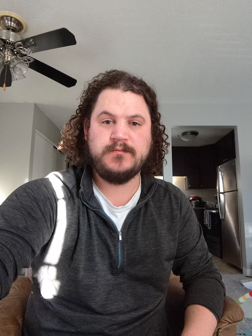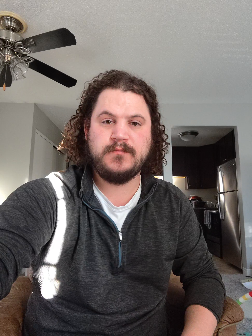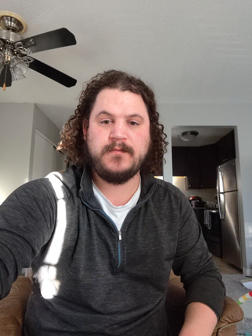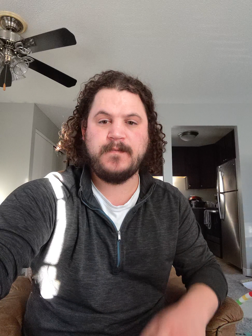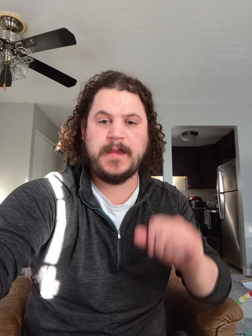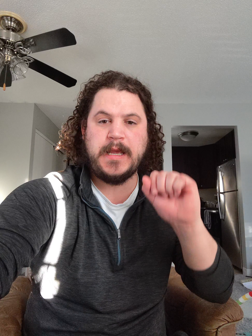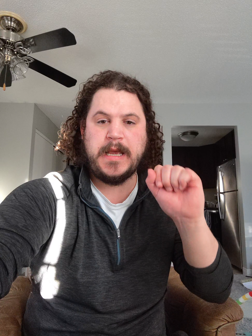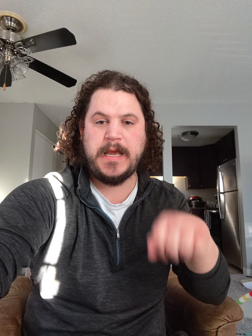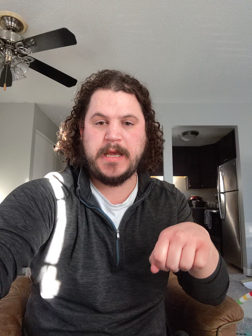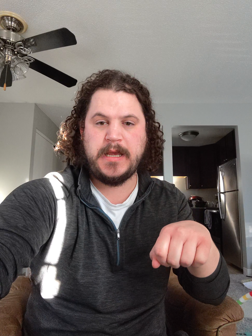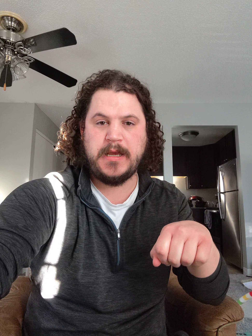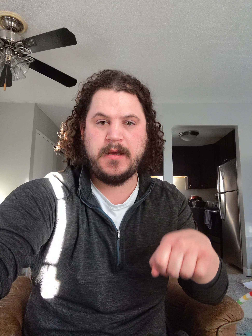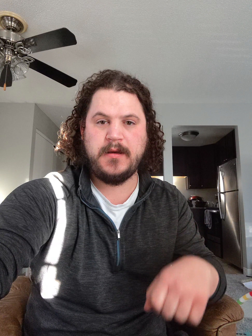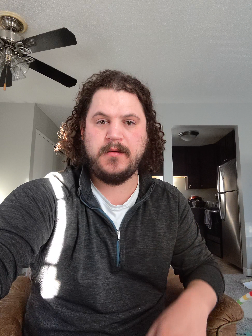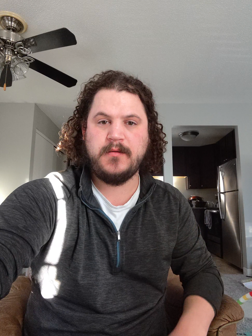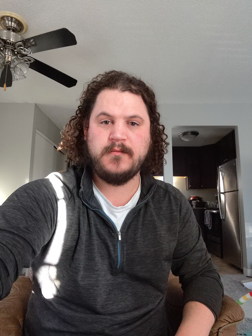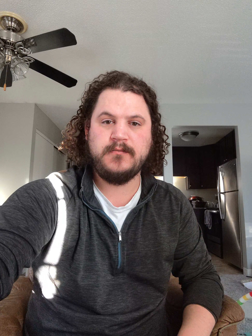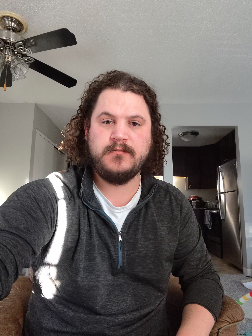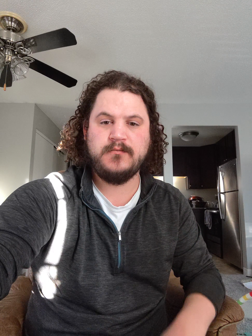can